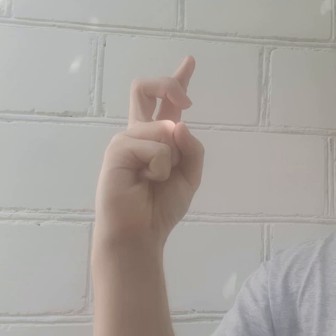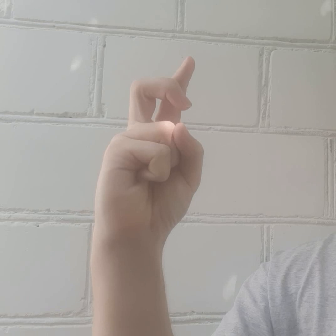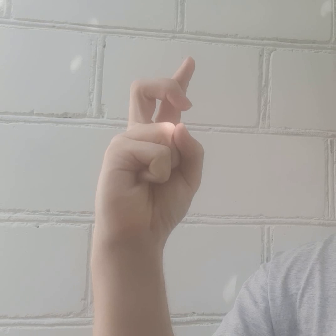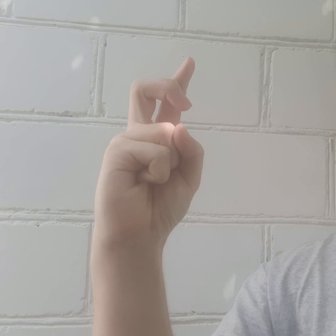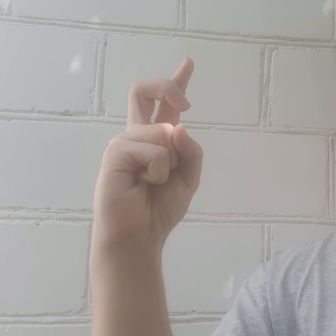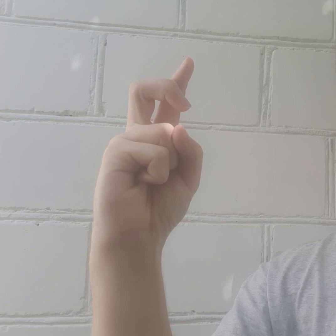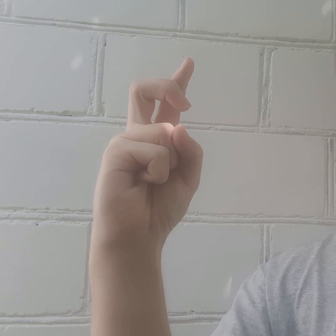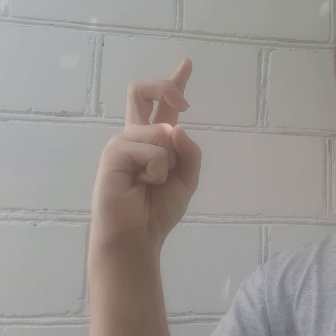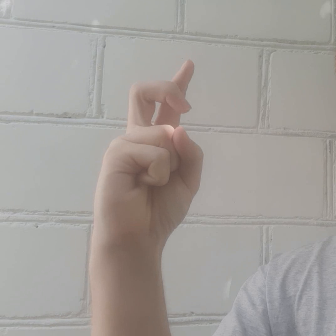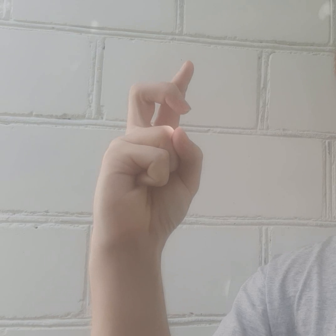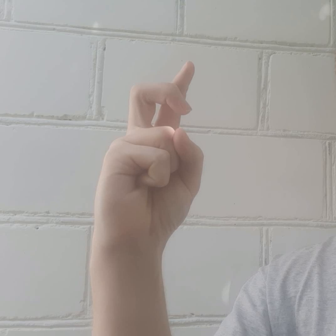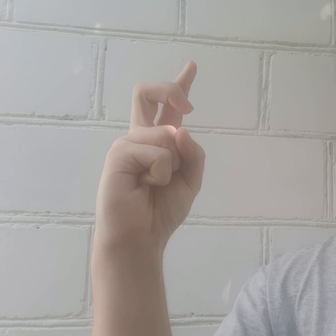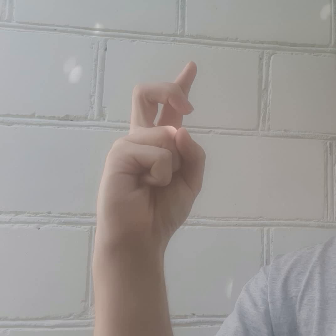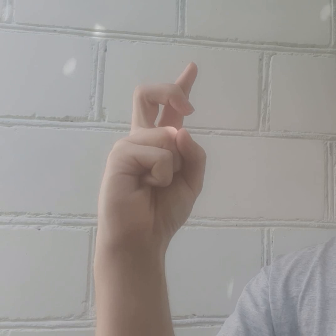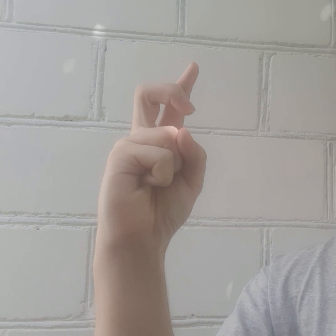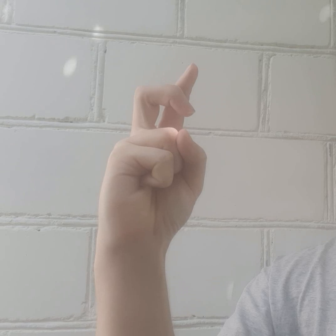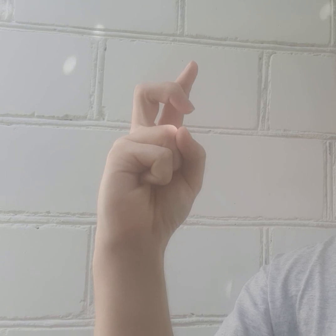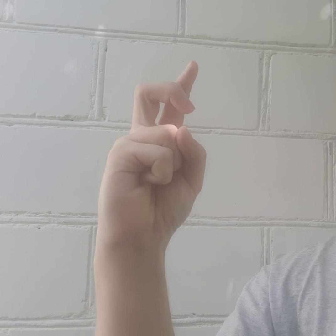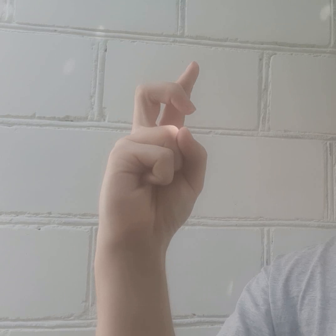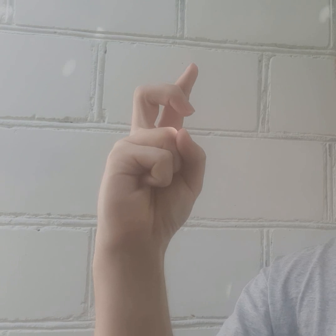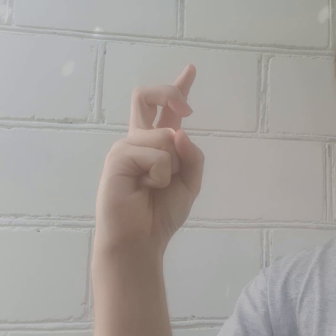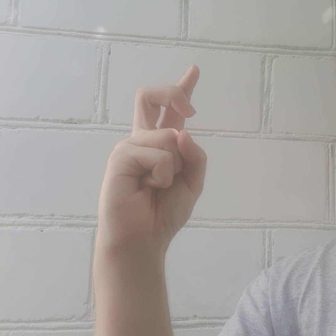Б